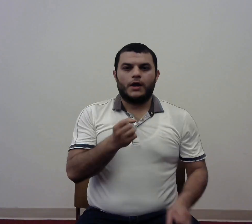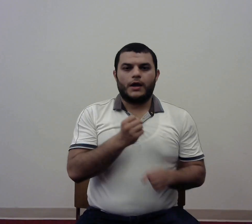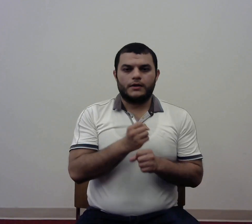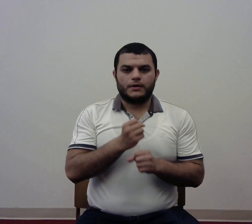etmək